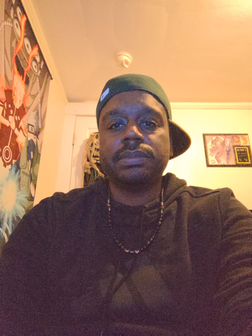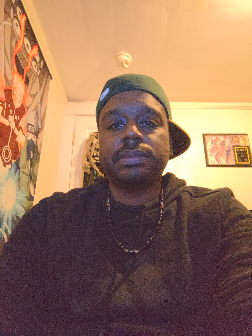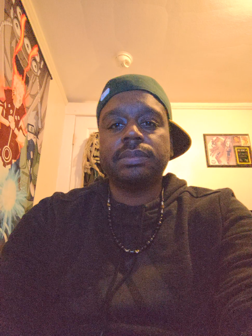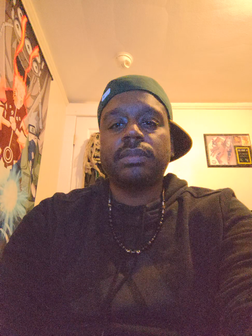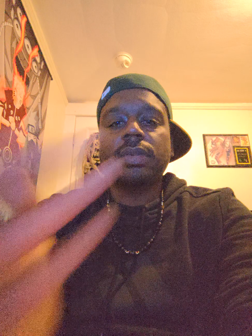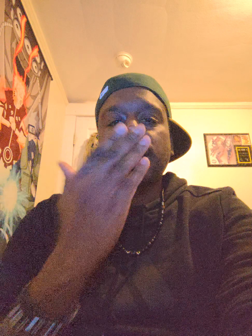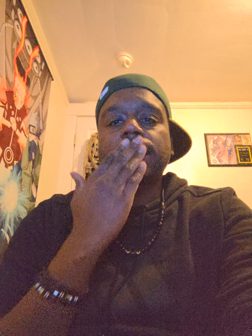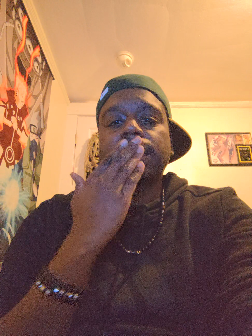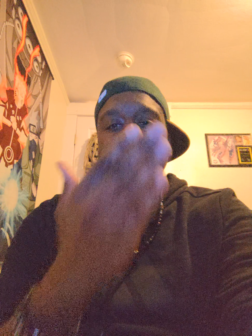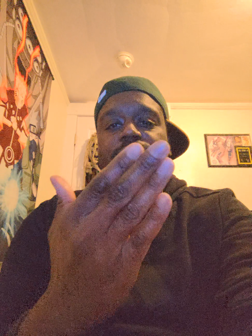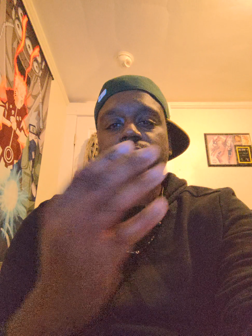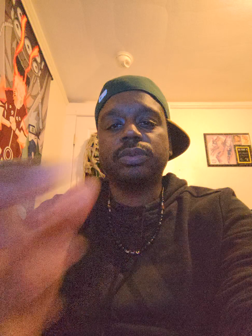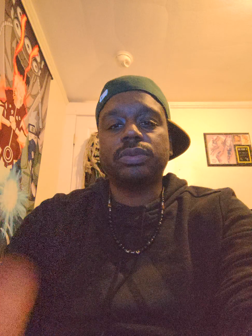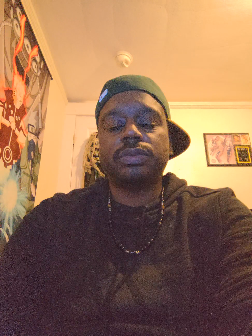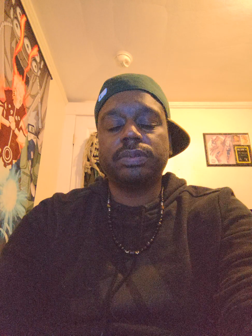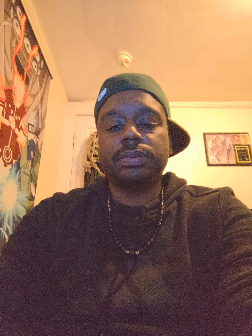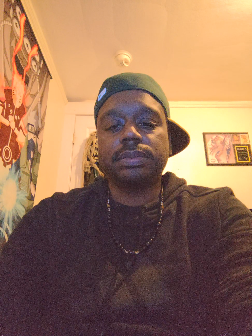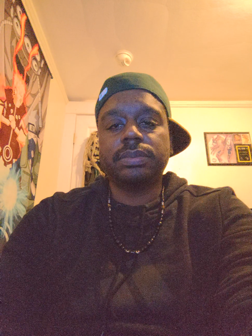thank you